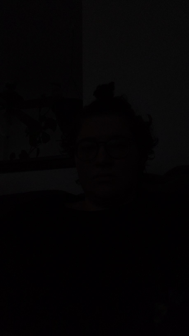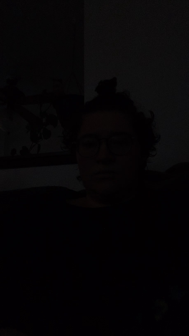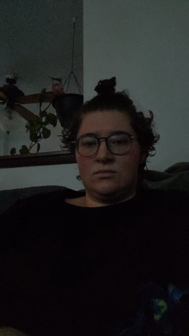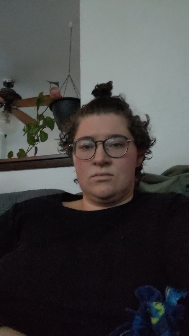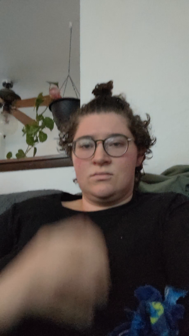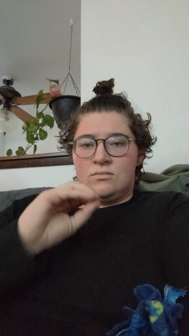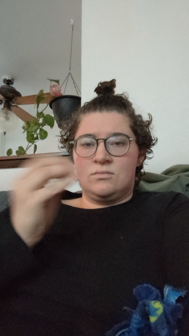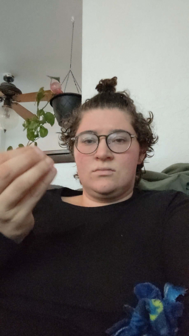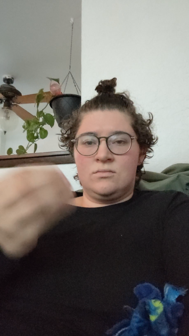none